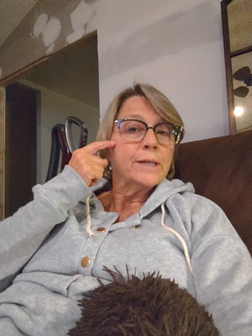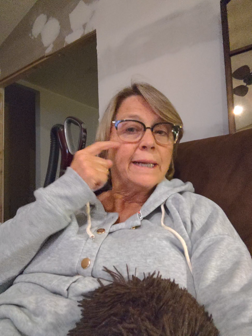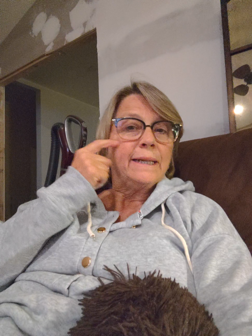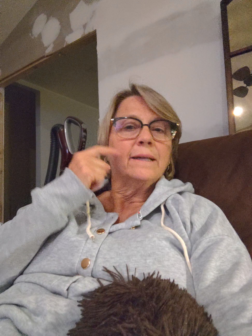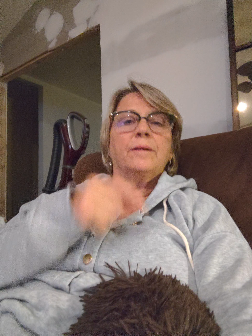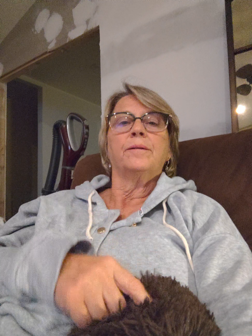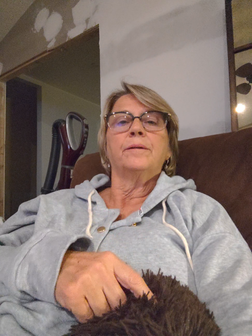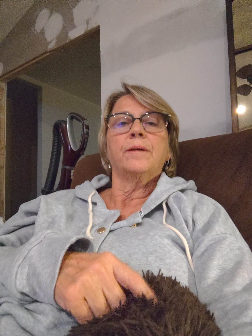cheek